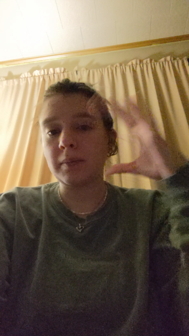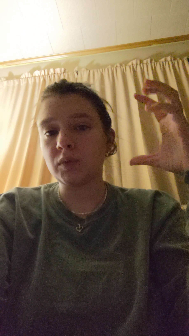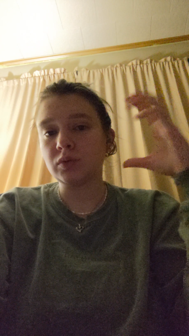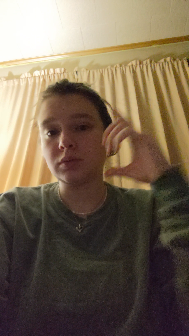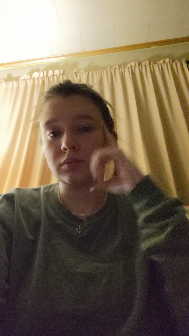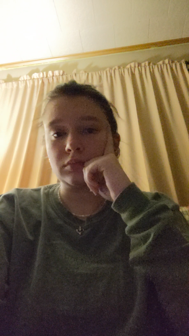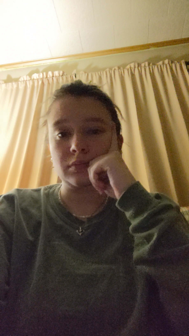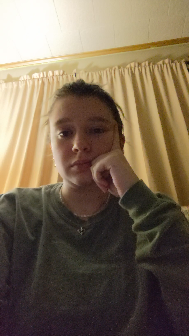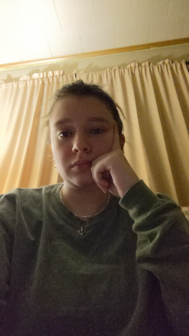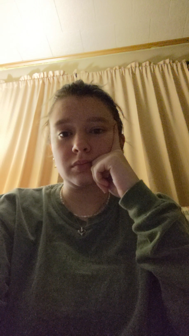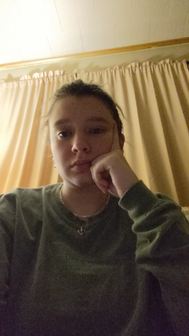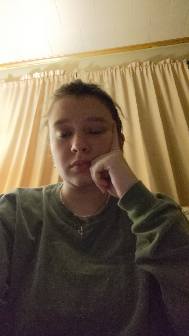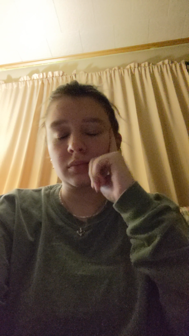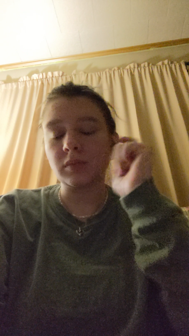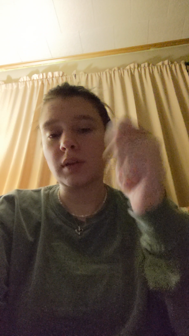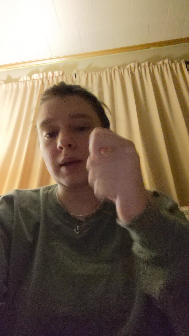hammer